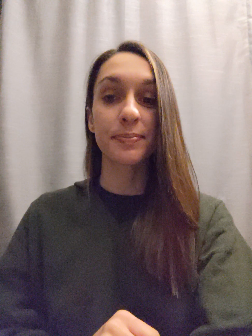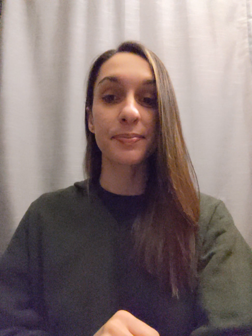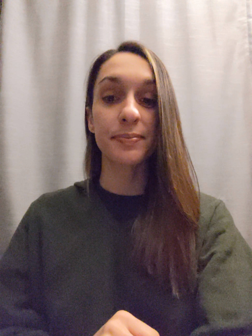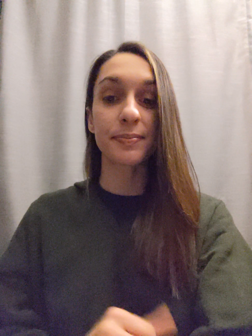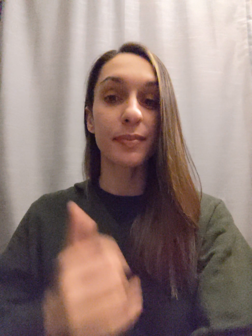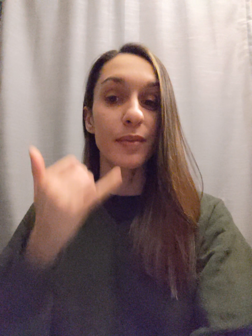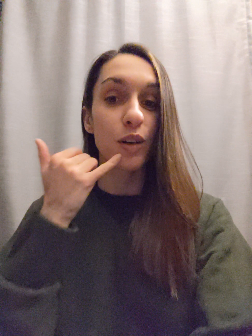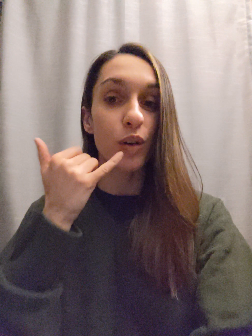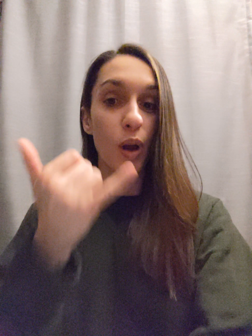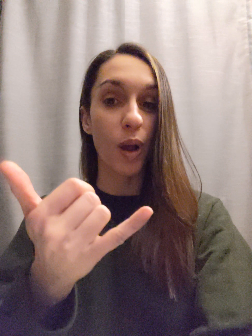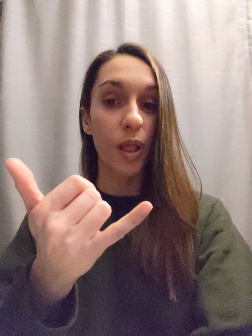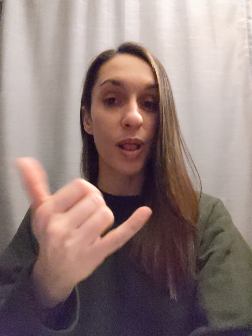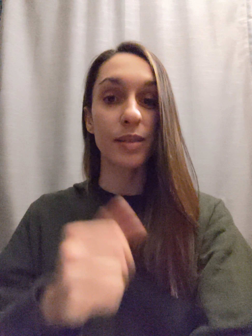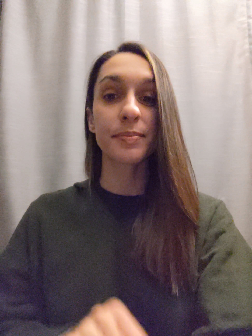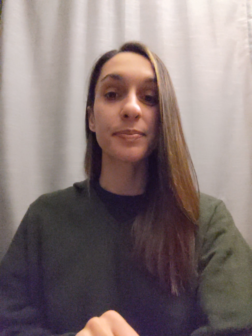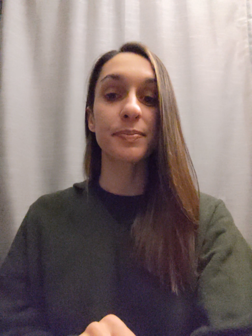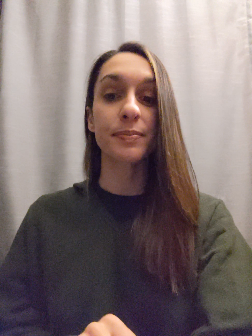call on the phone